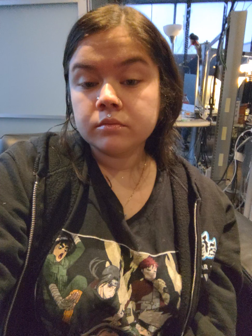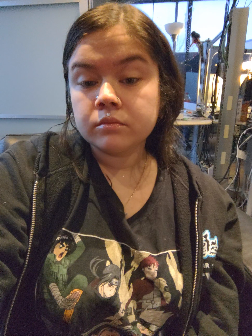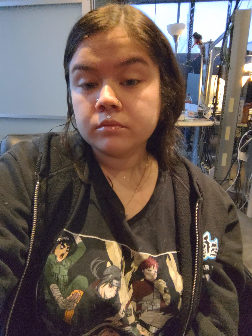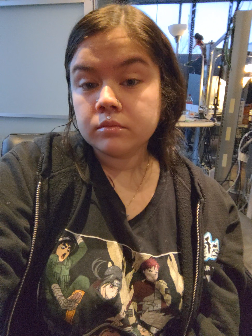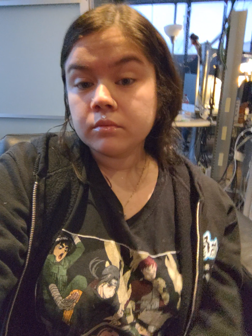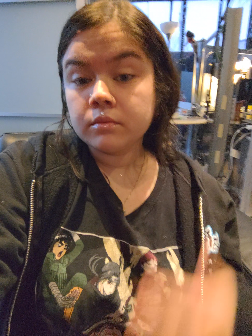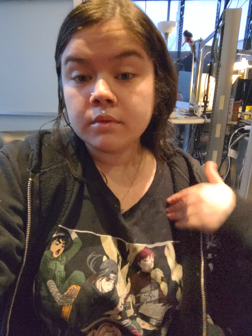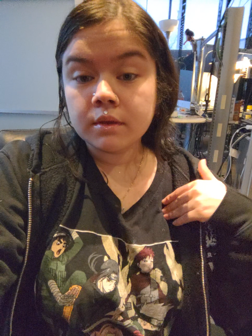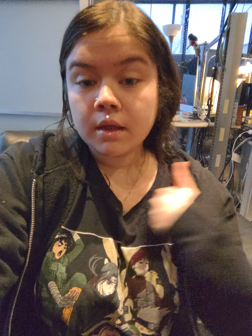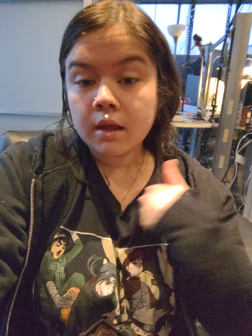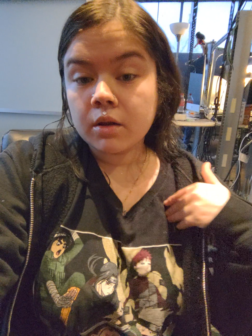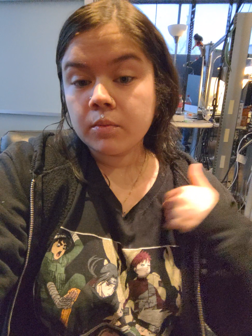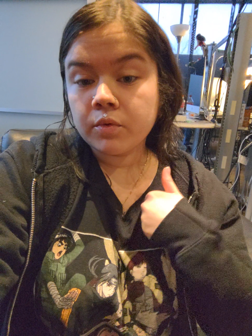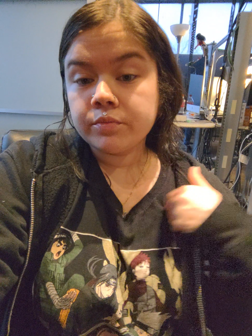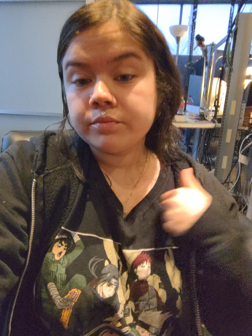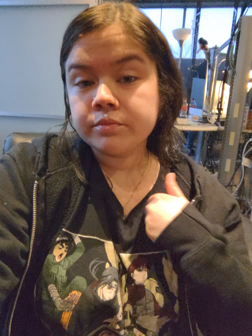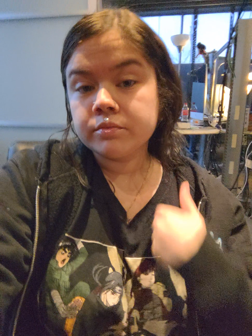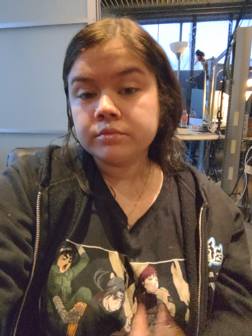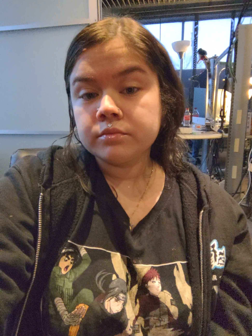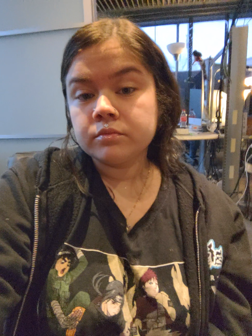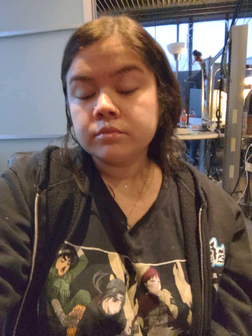animal